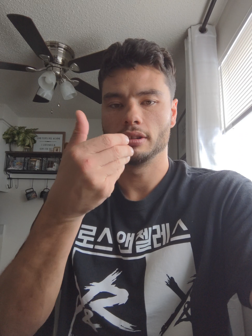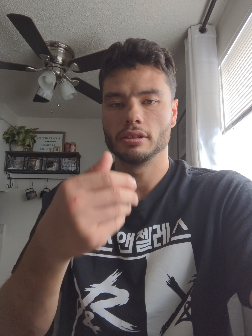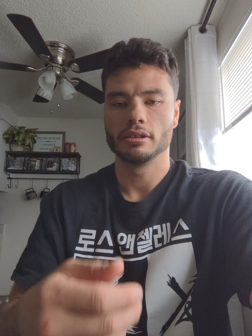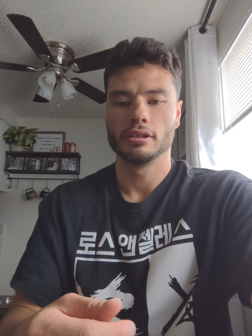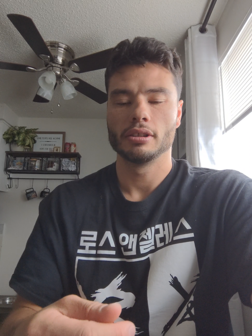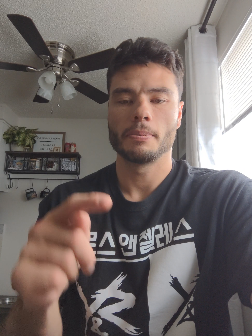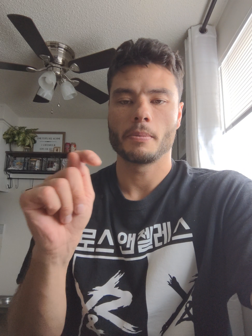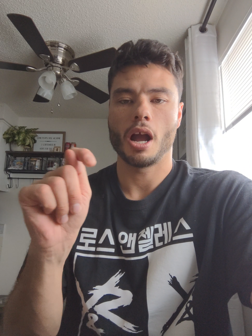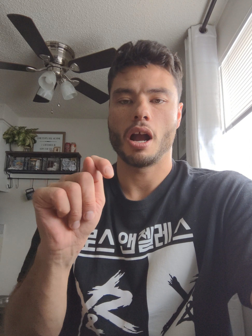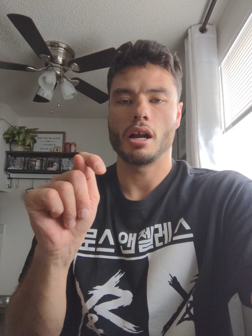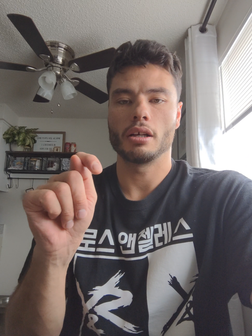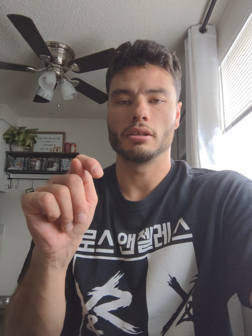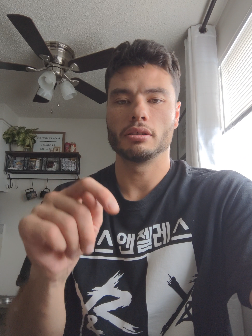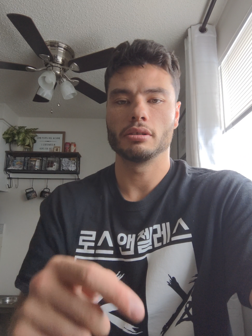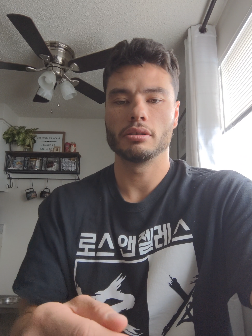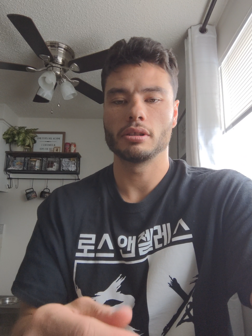potty